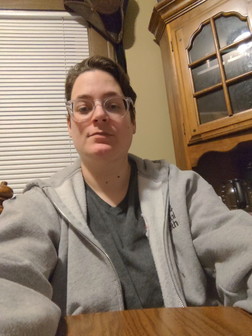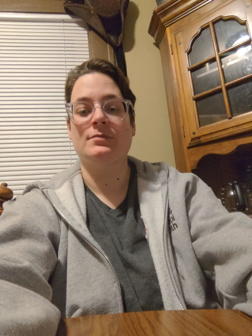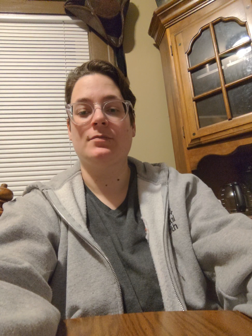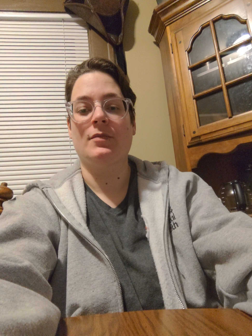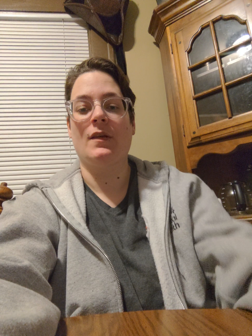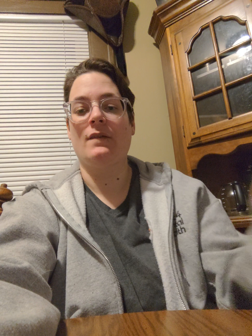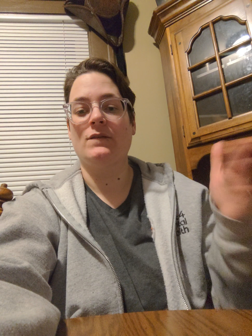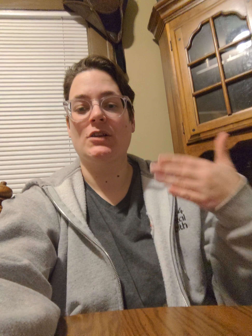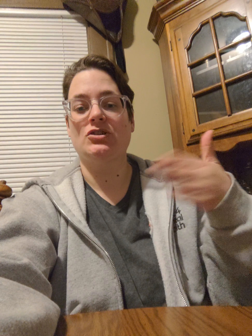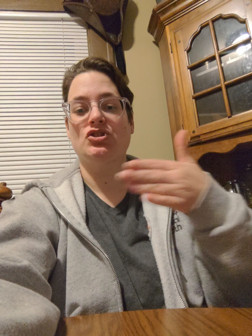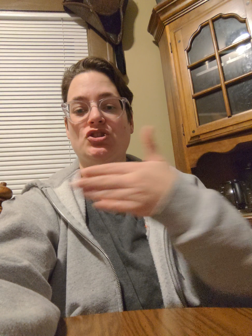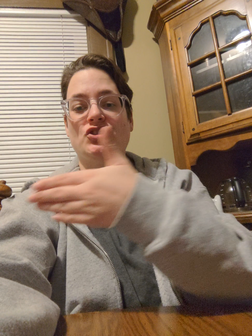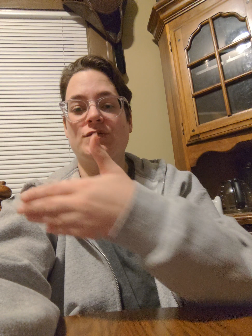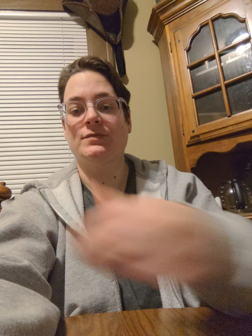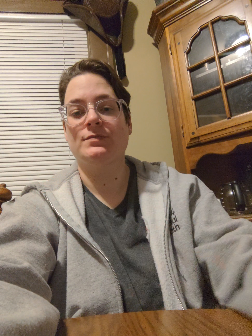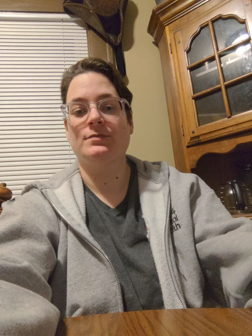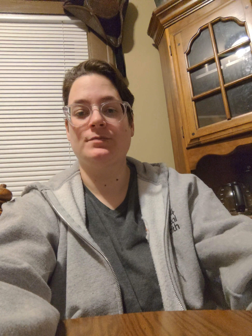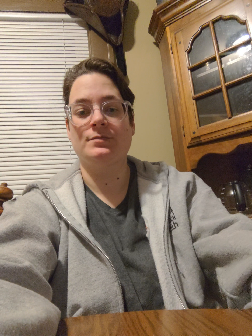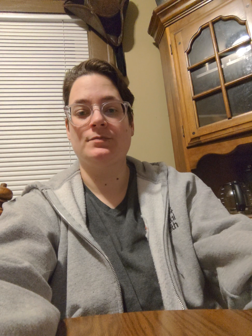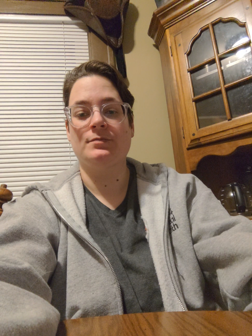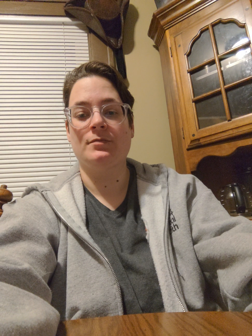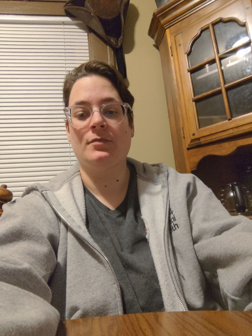fish